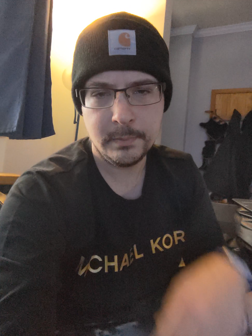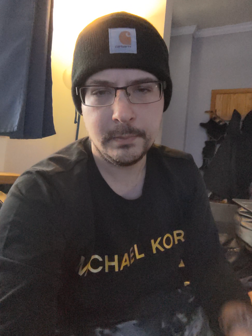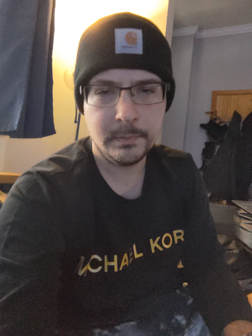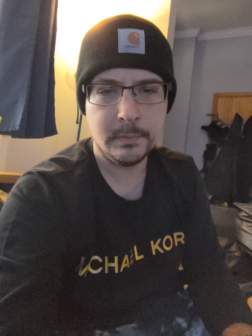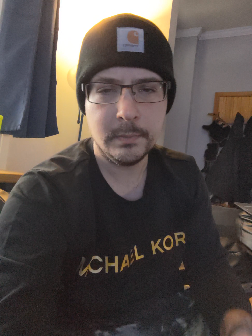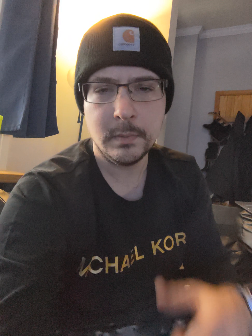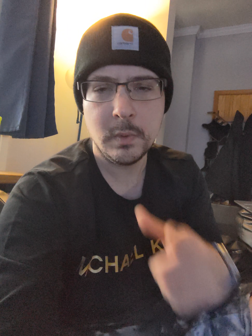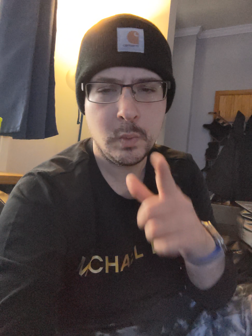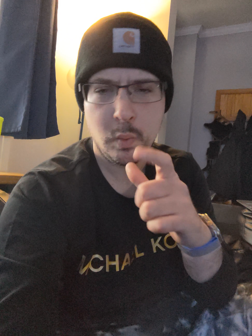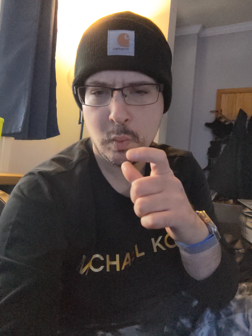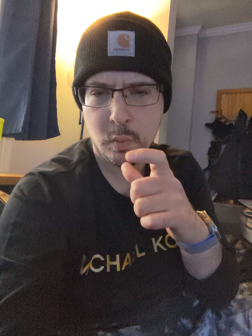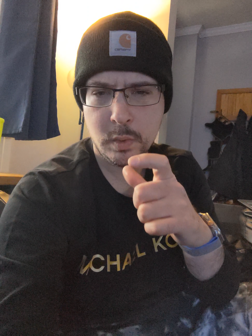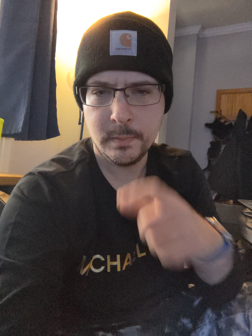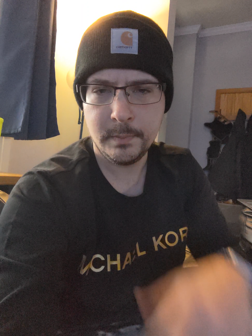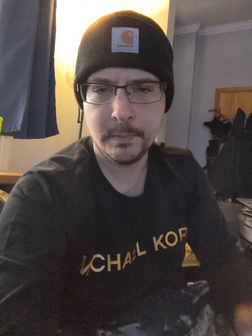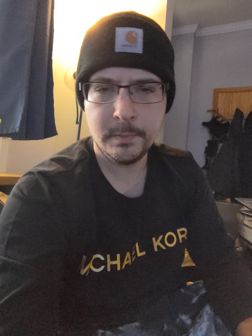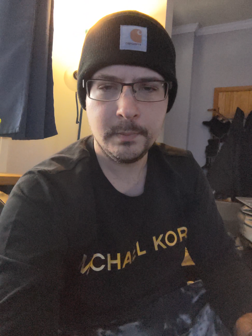who